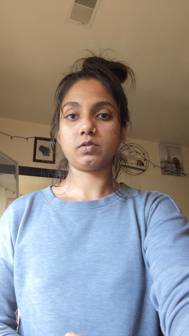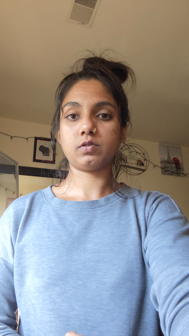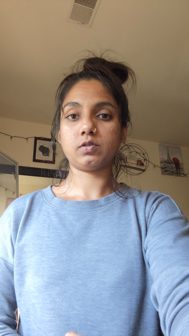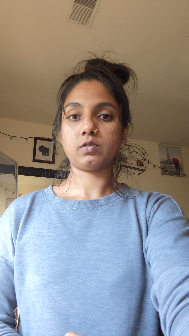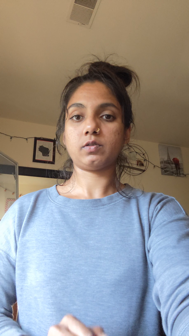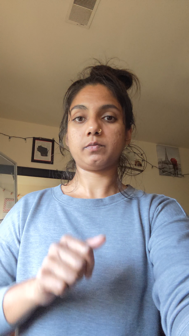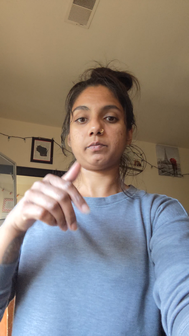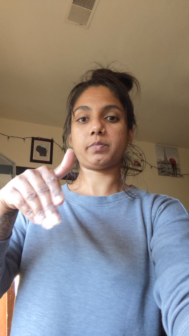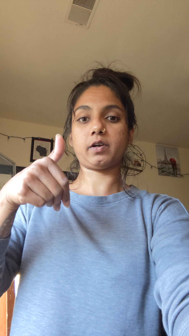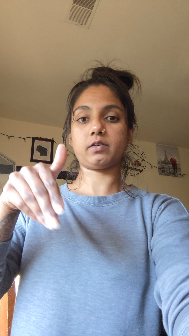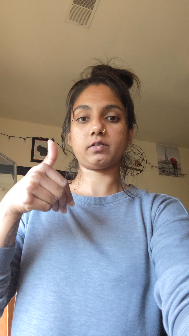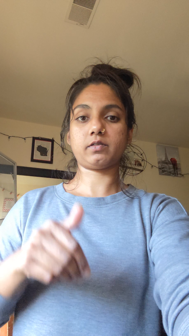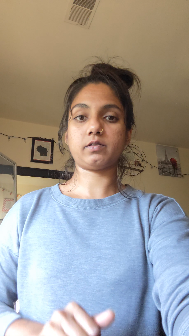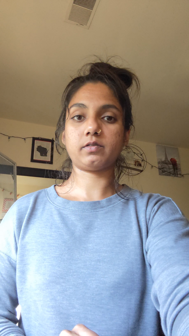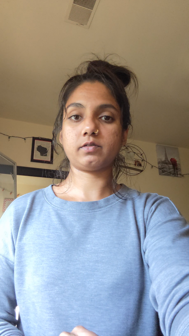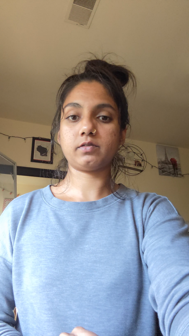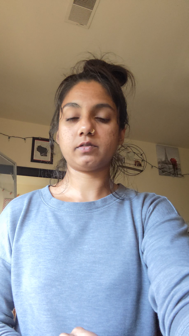pants